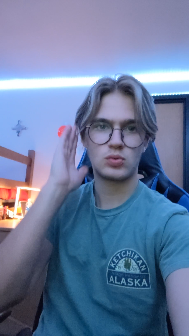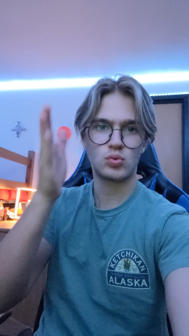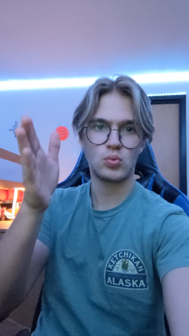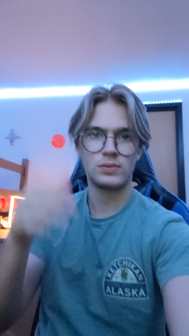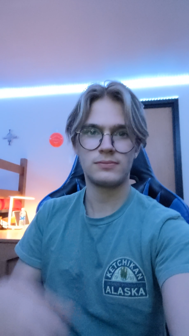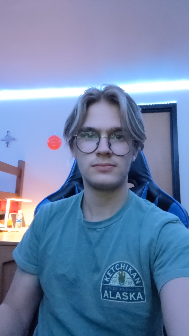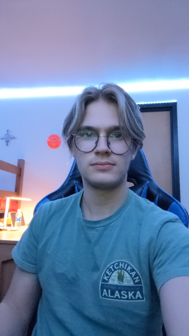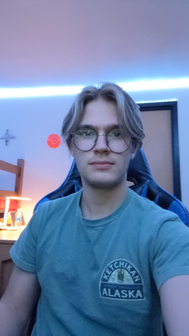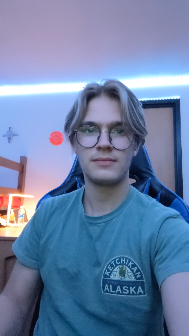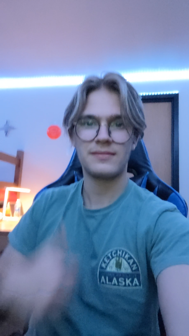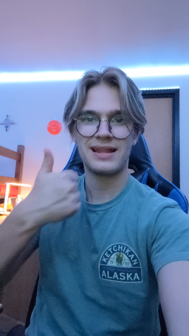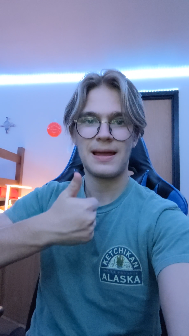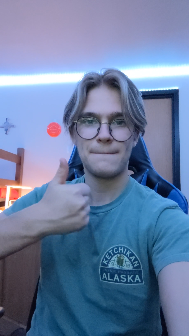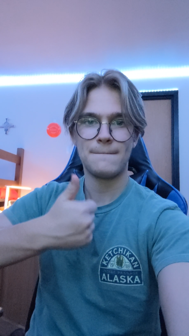help